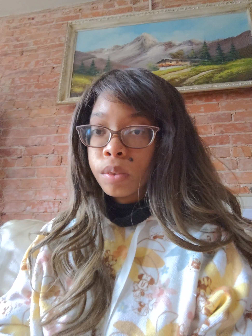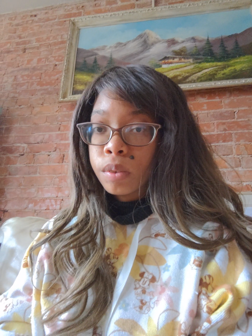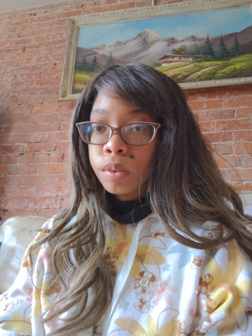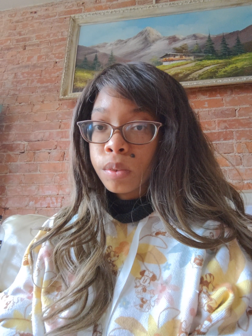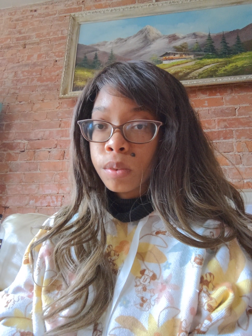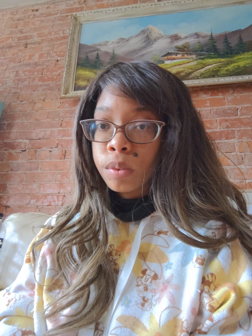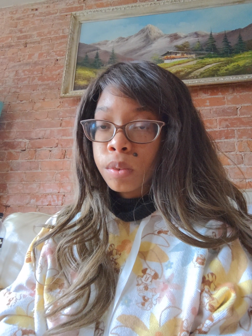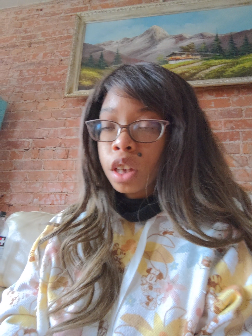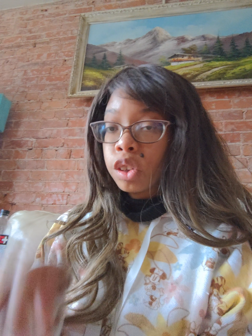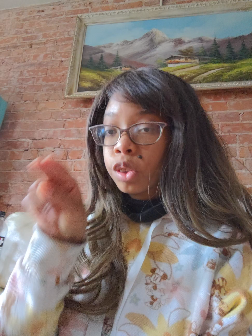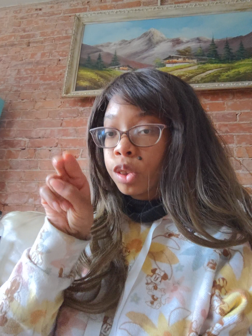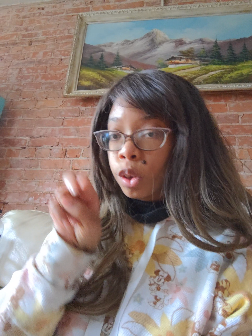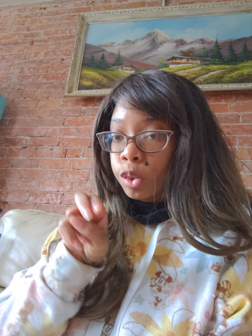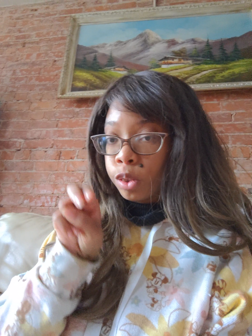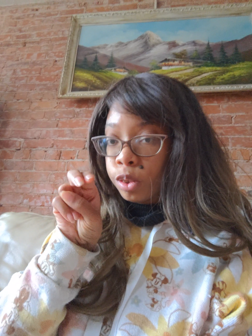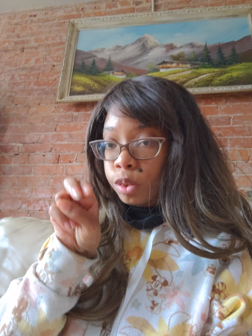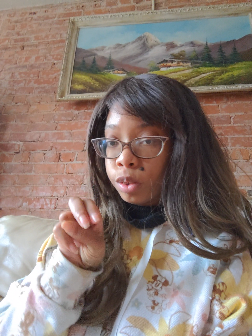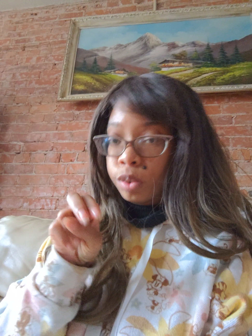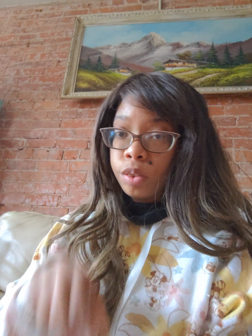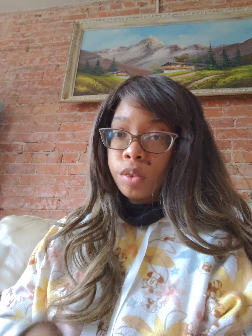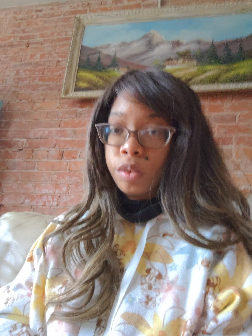chair